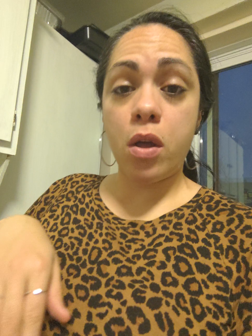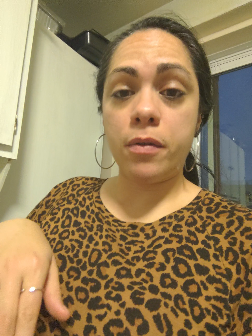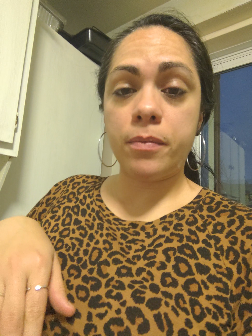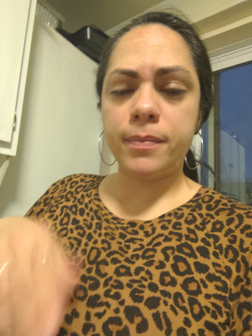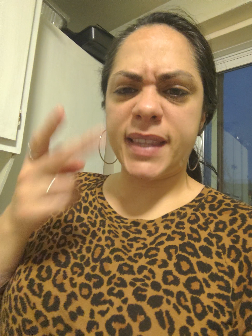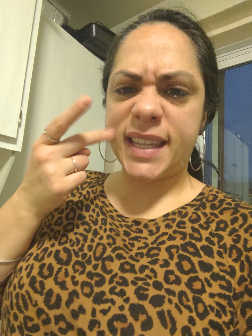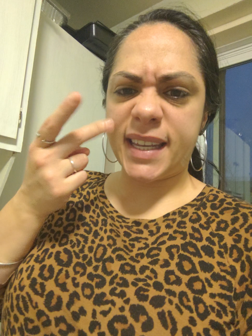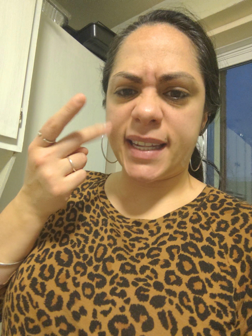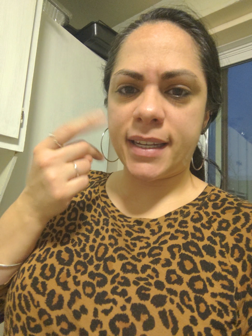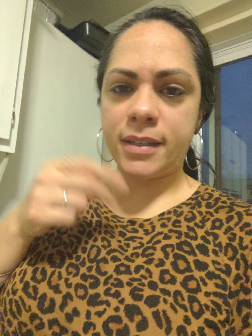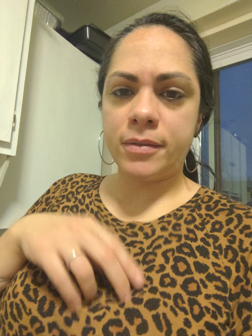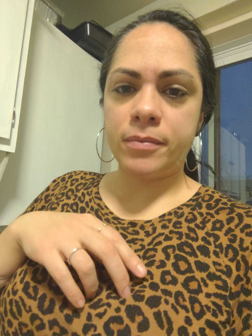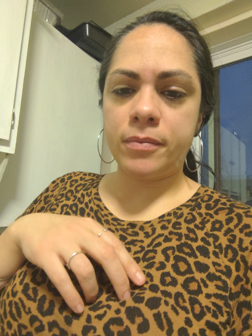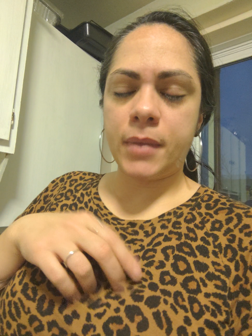kitty